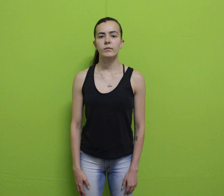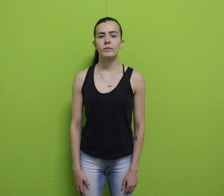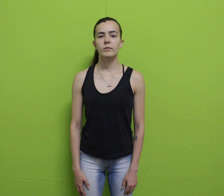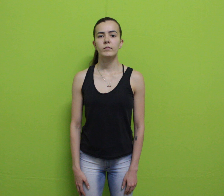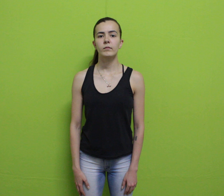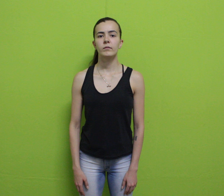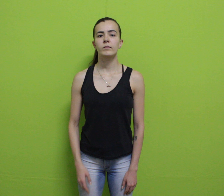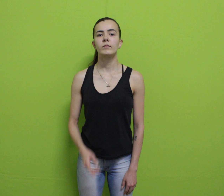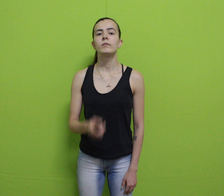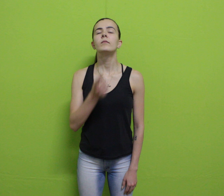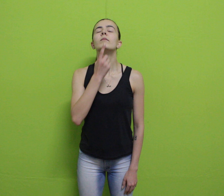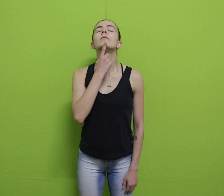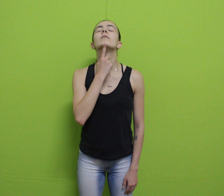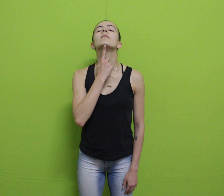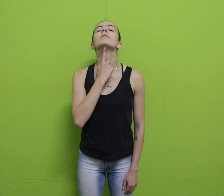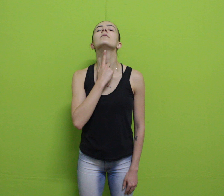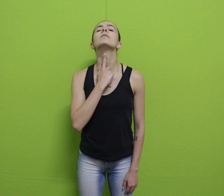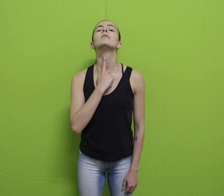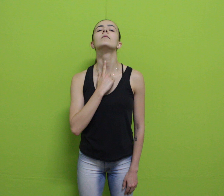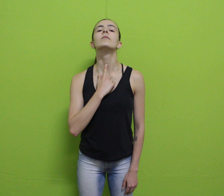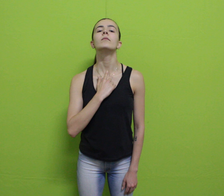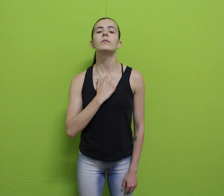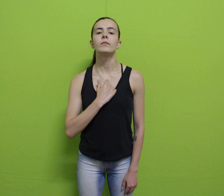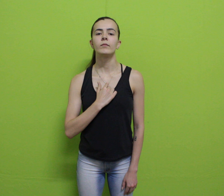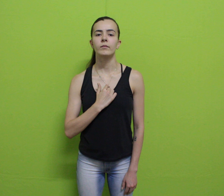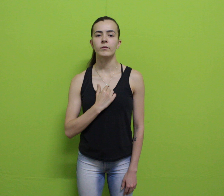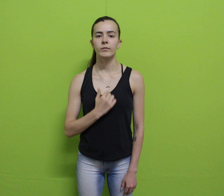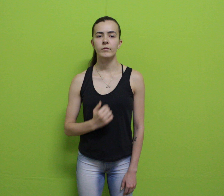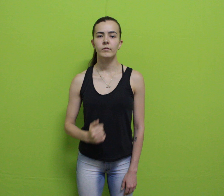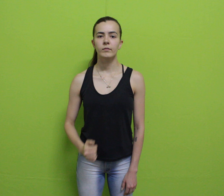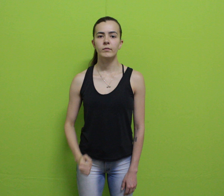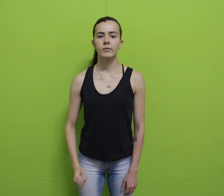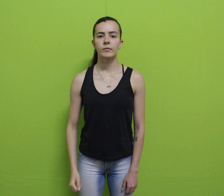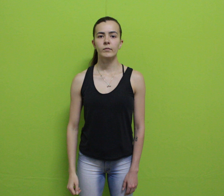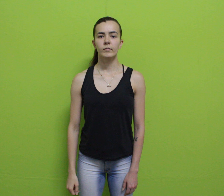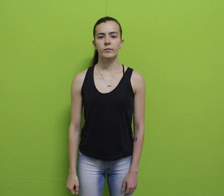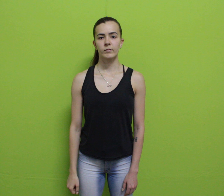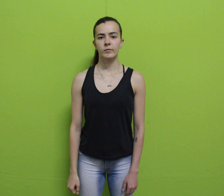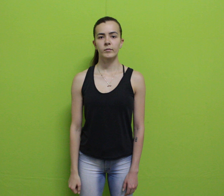vontade